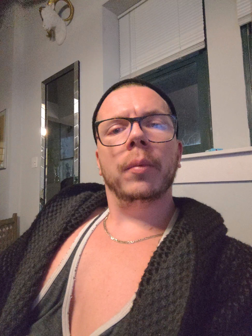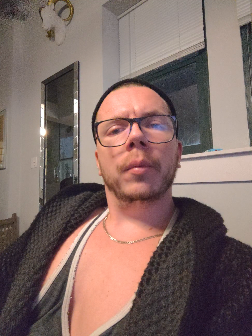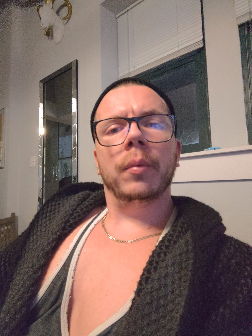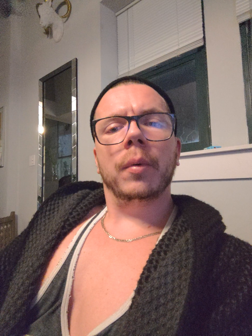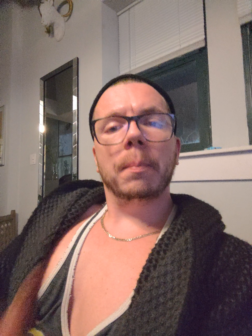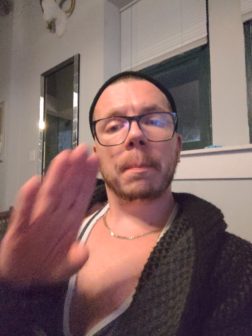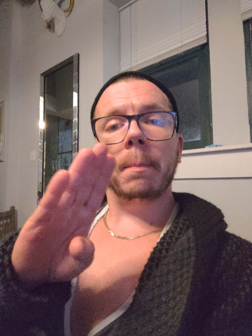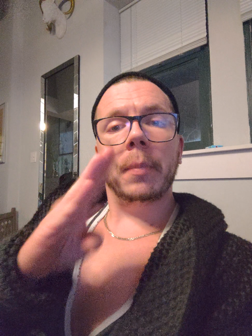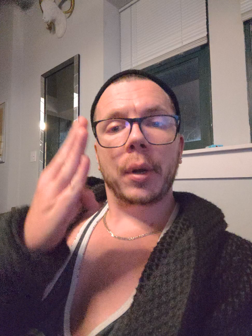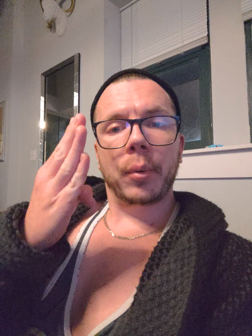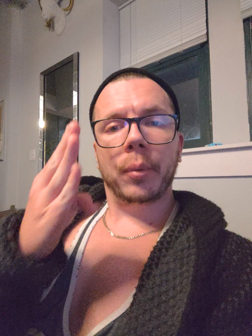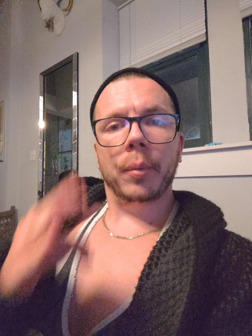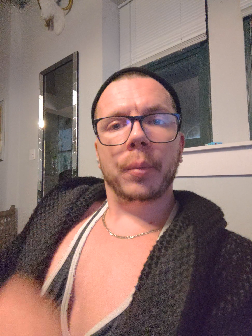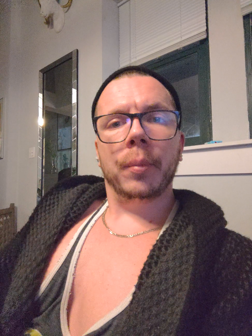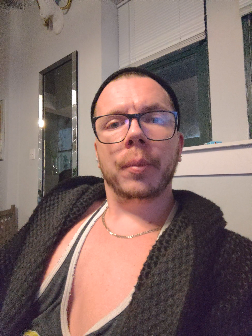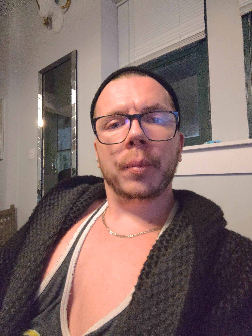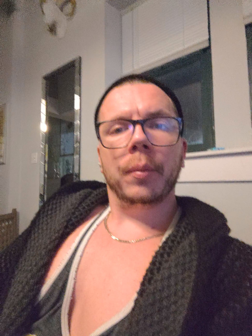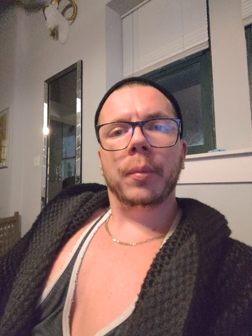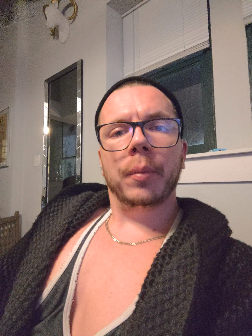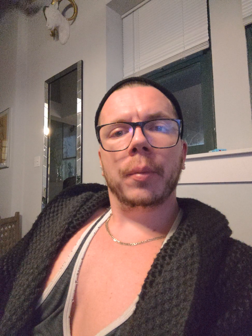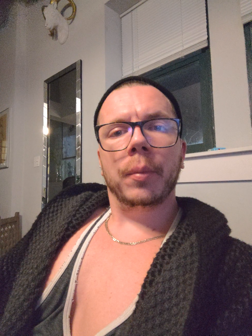blue